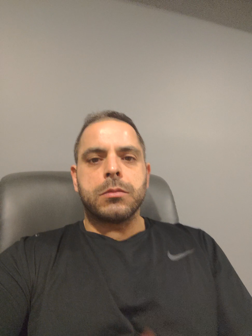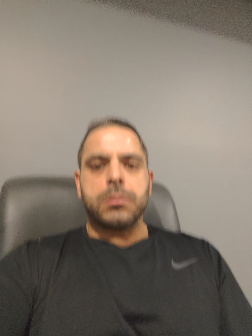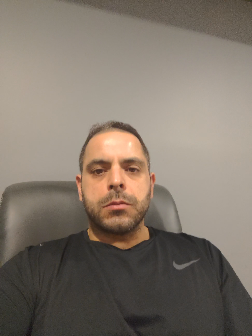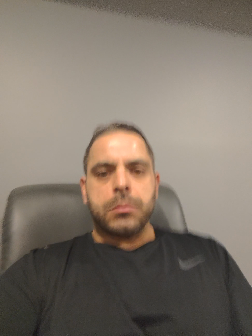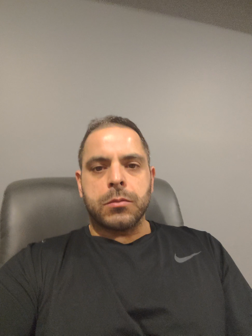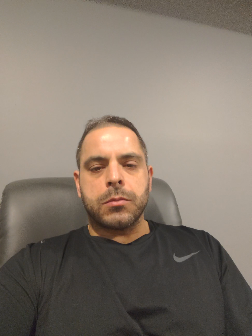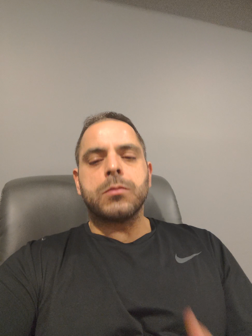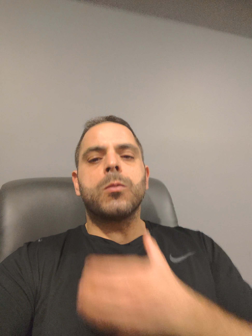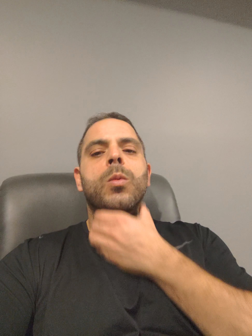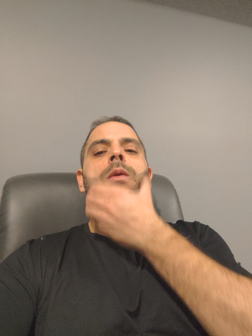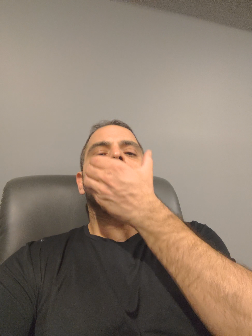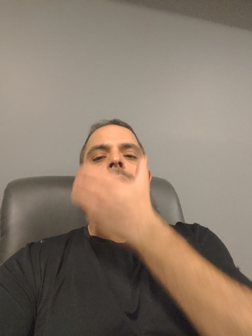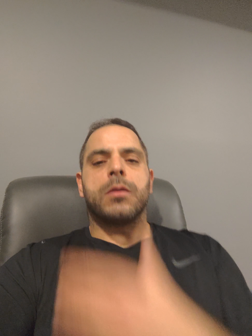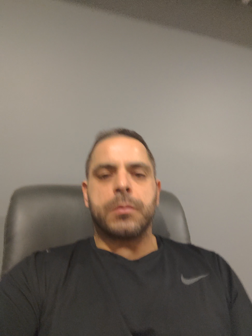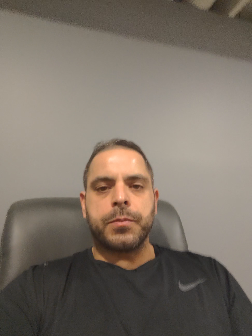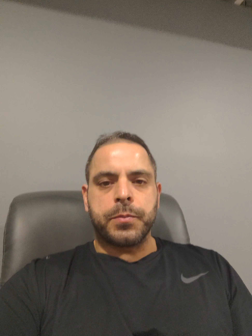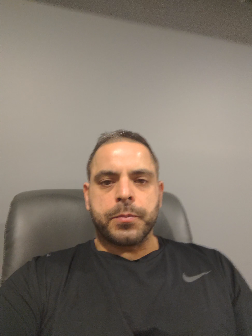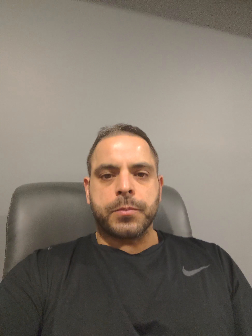giraffe